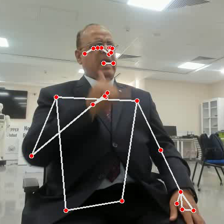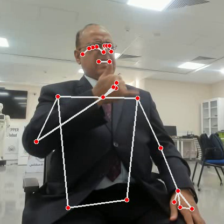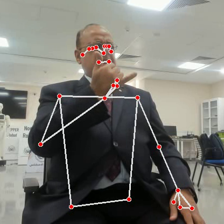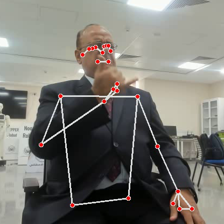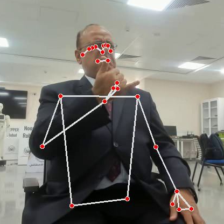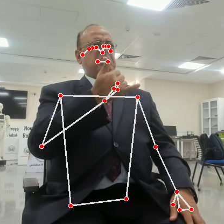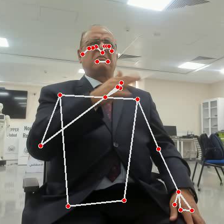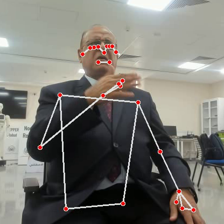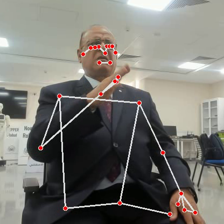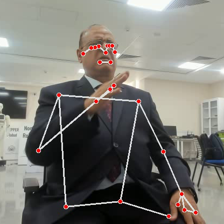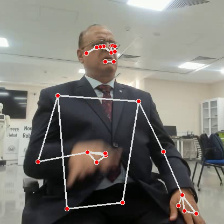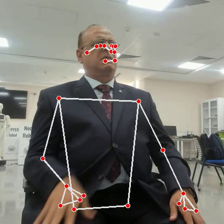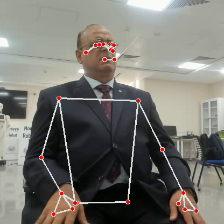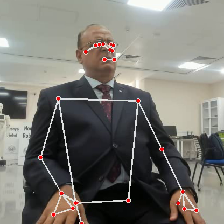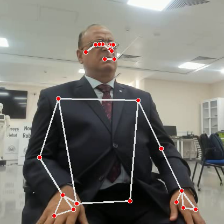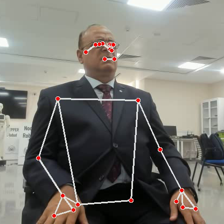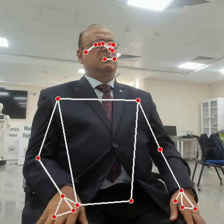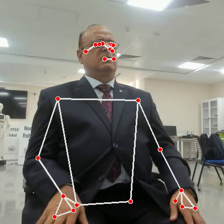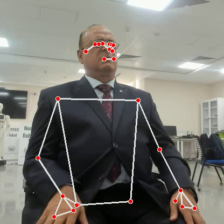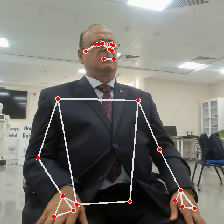sabhlala